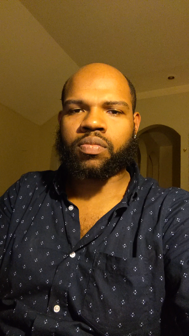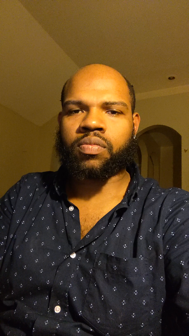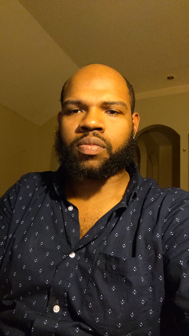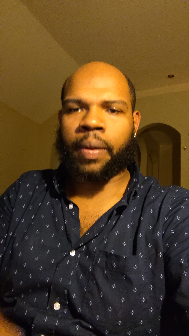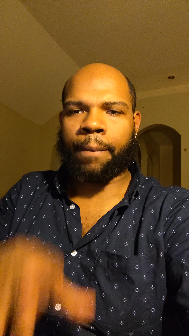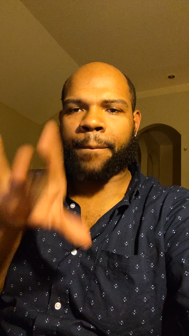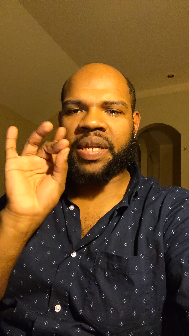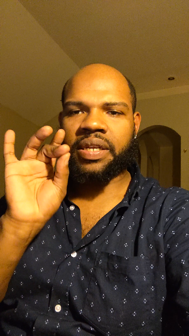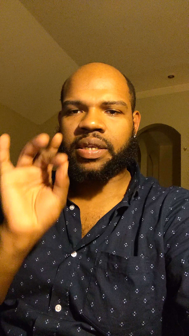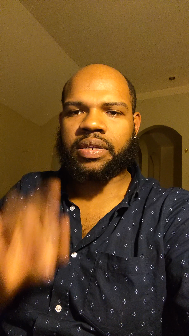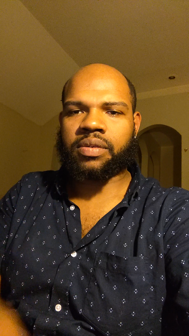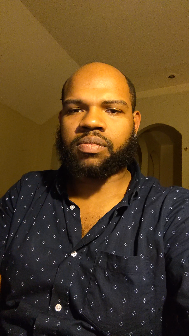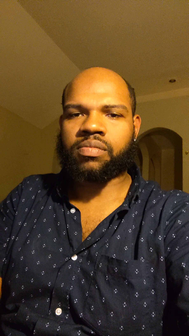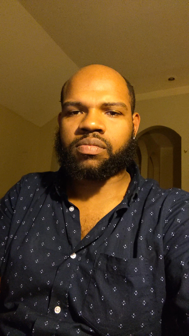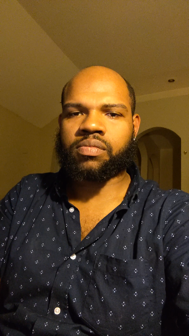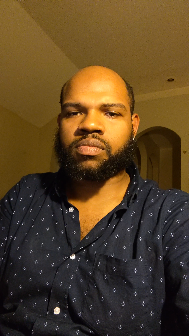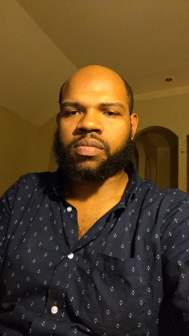pick